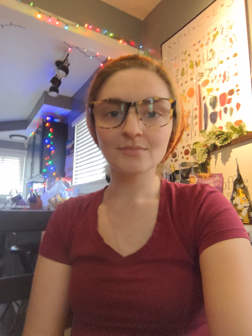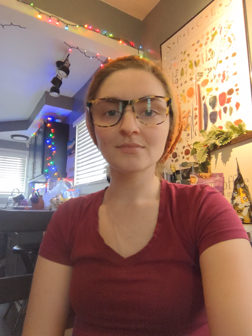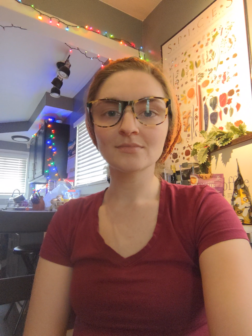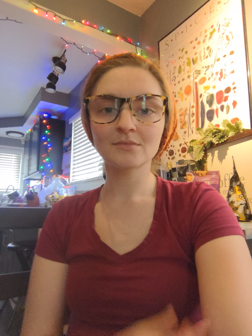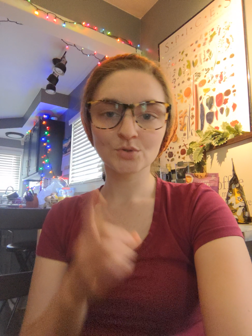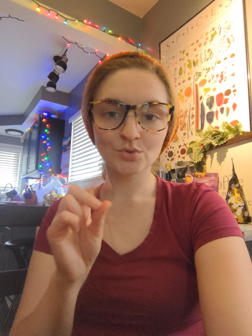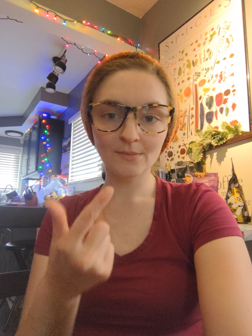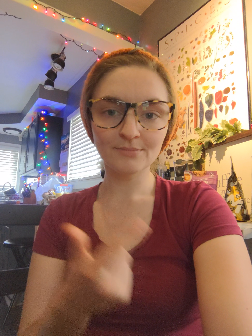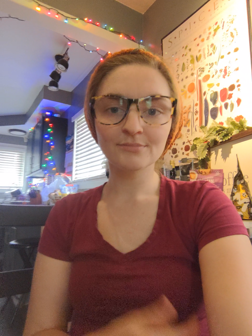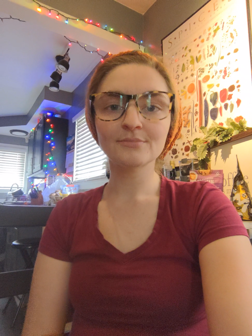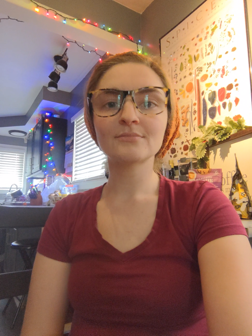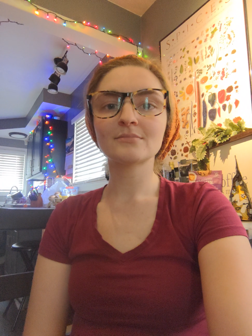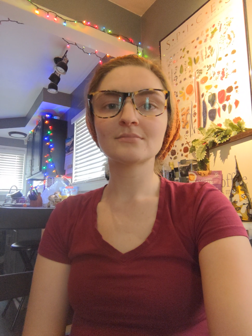dog